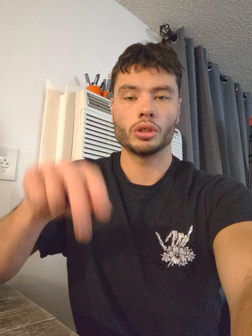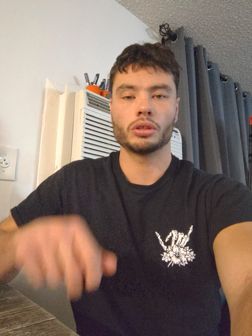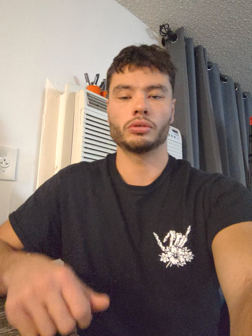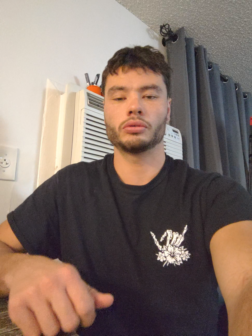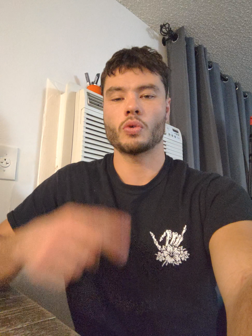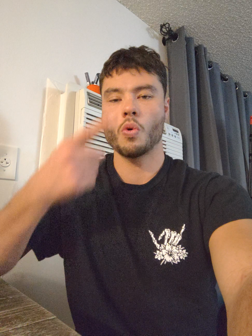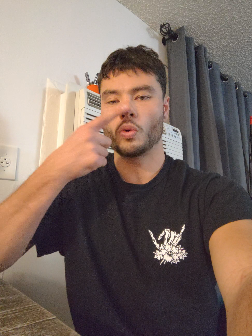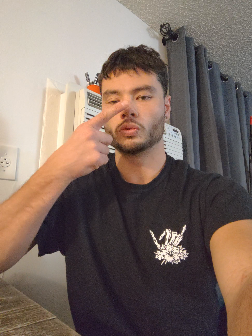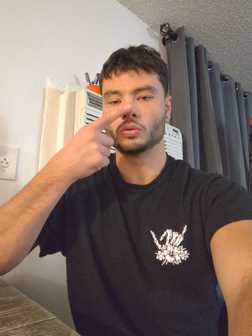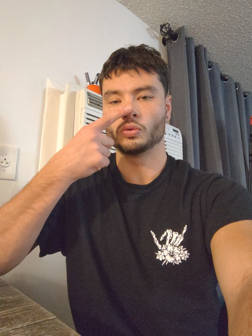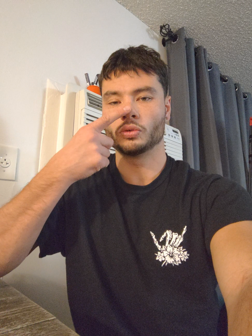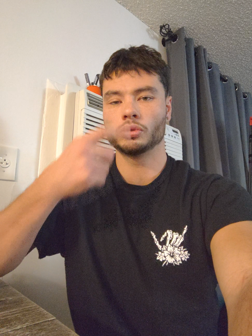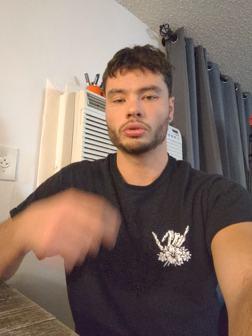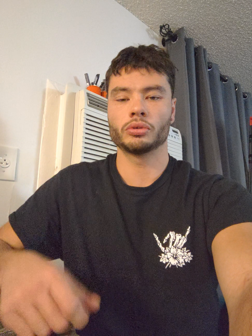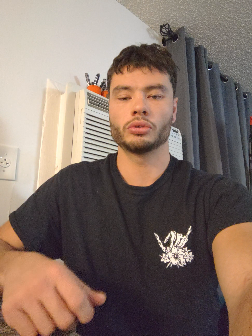nose